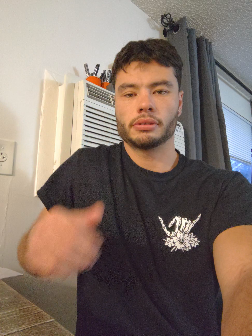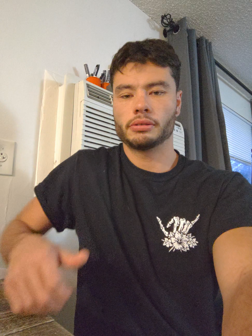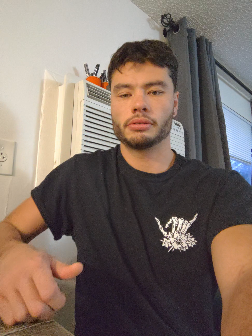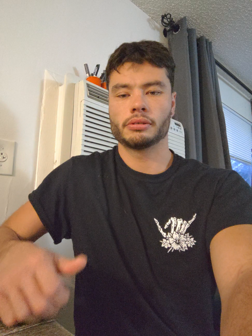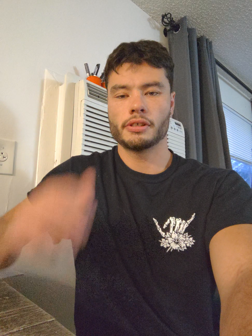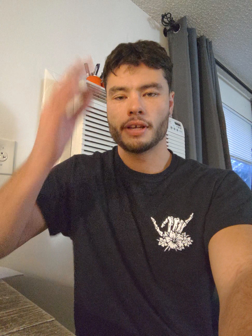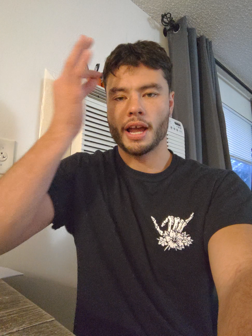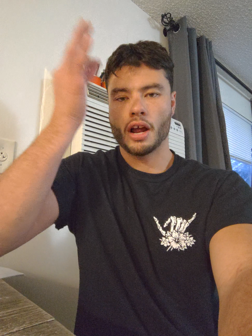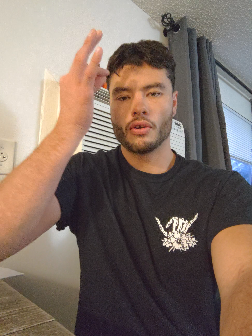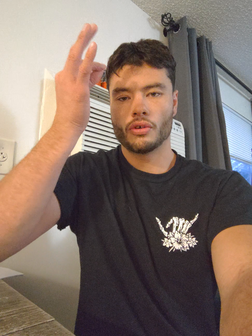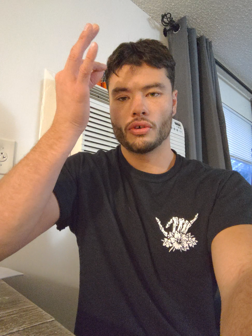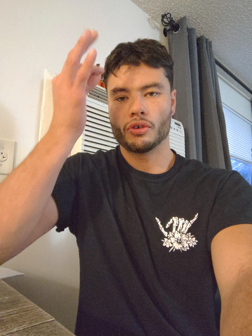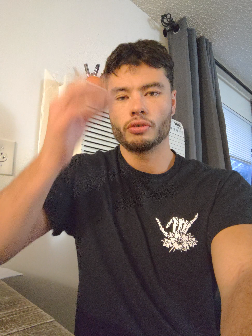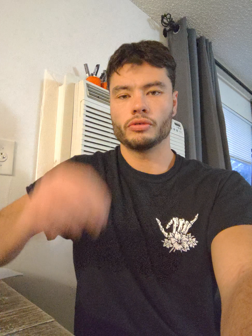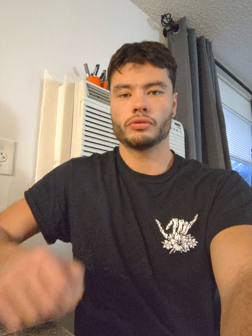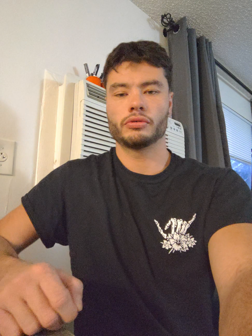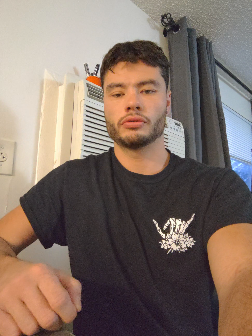hair